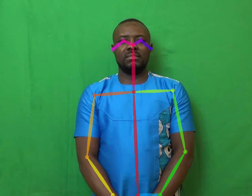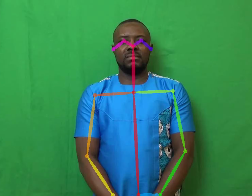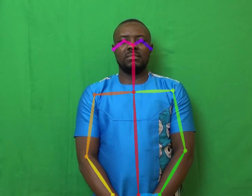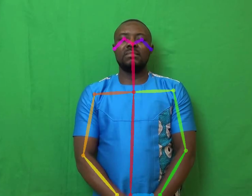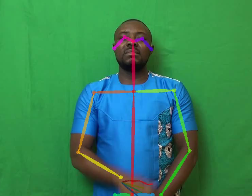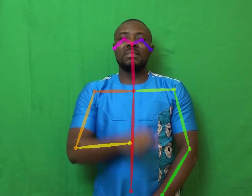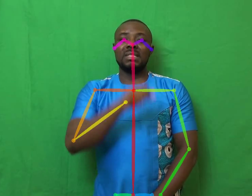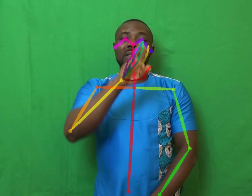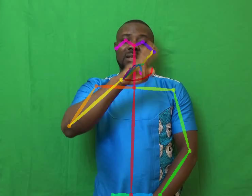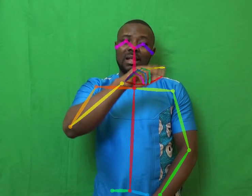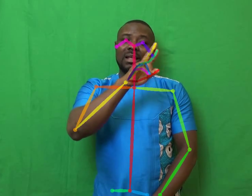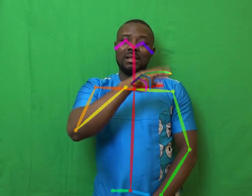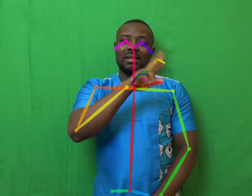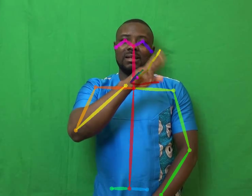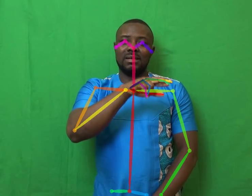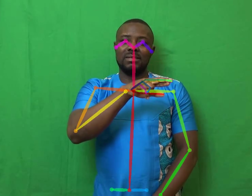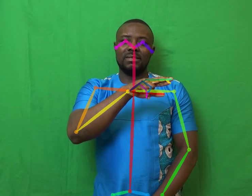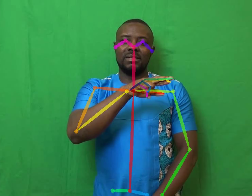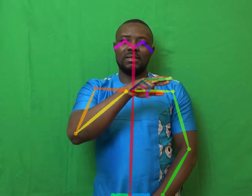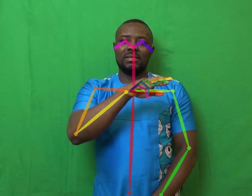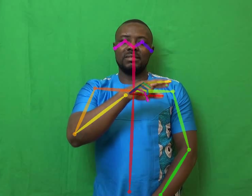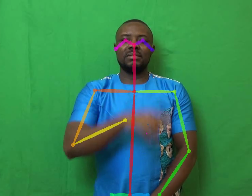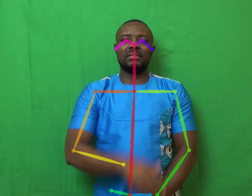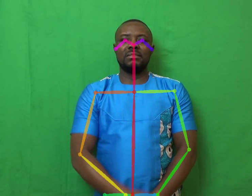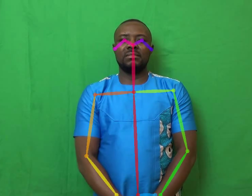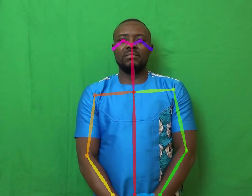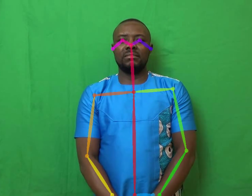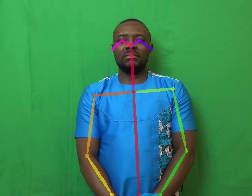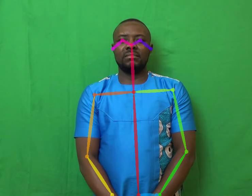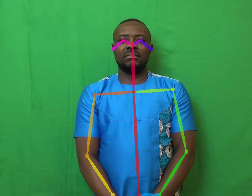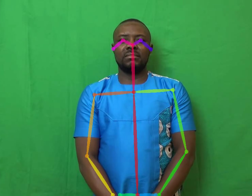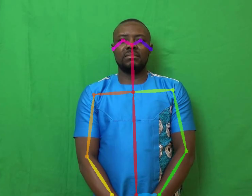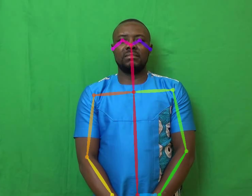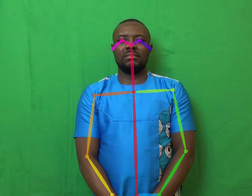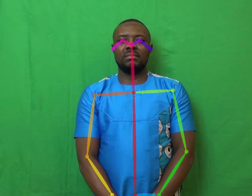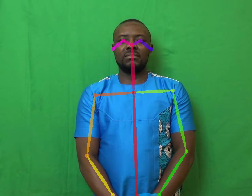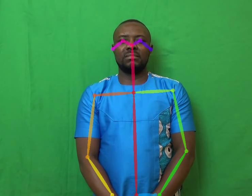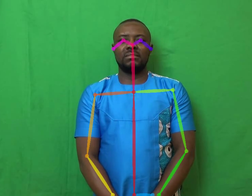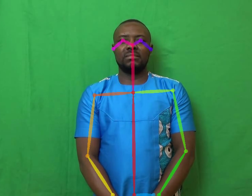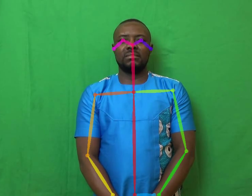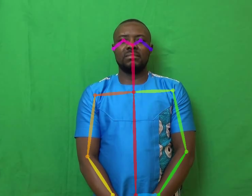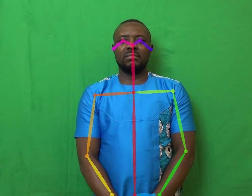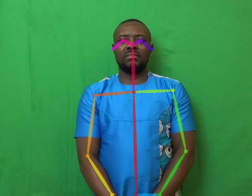Accra